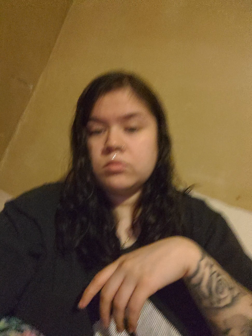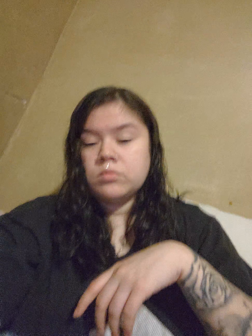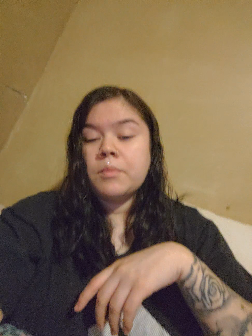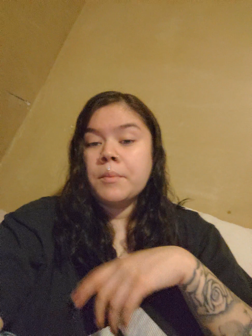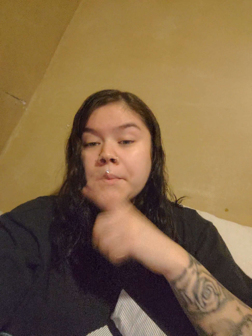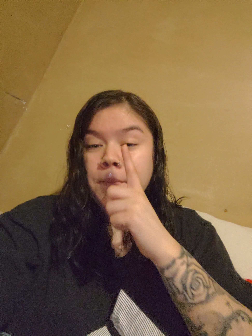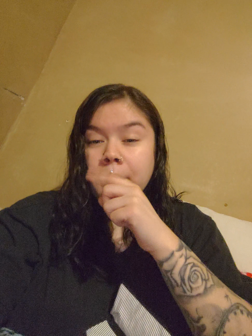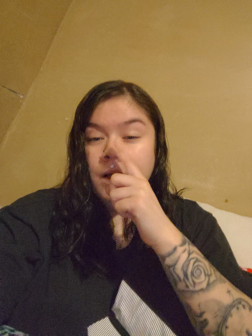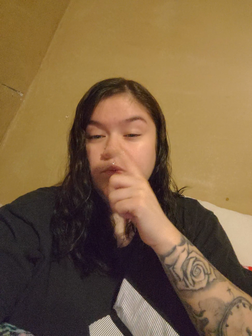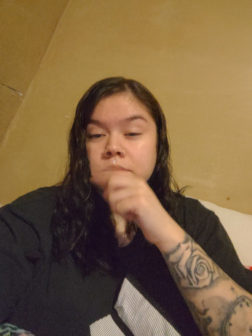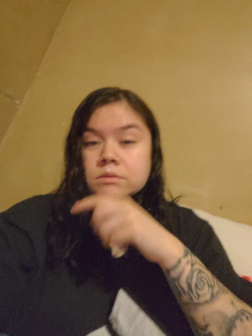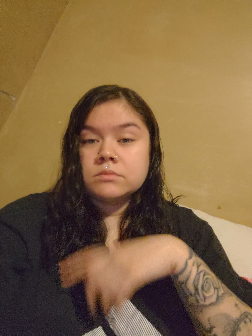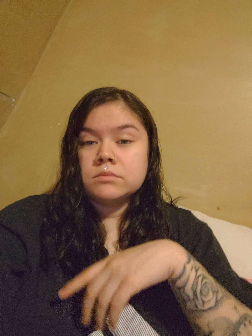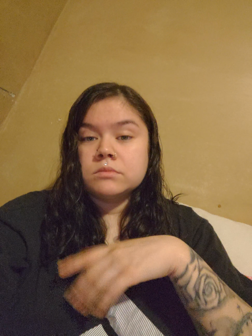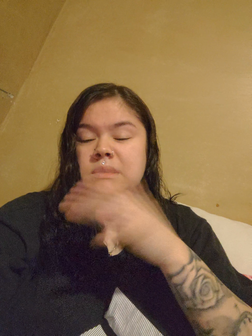mouse